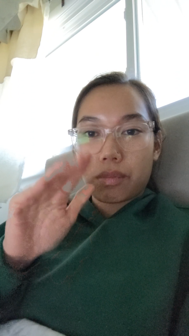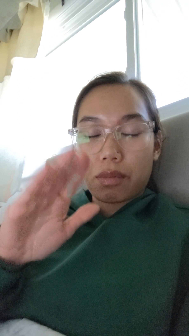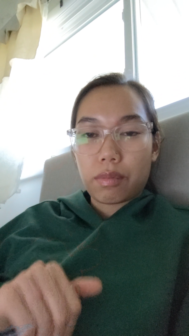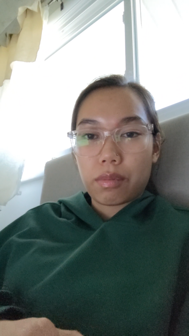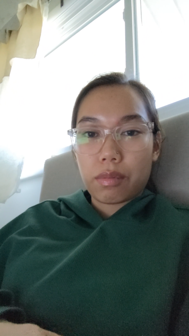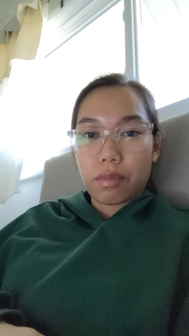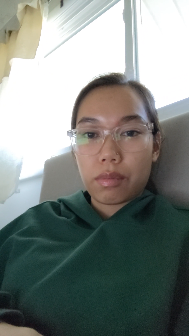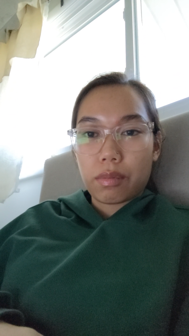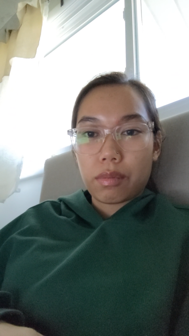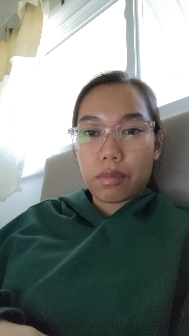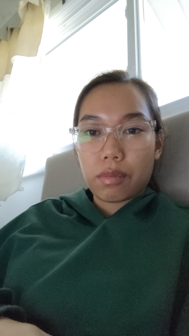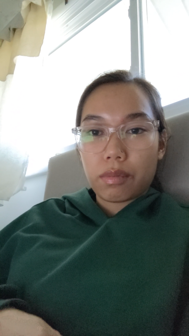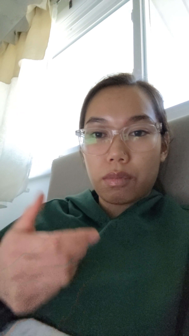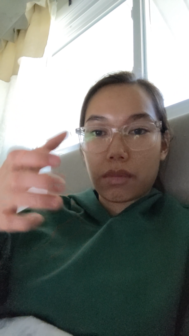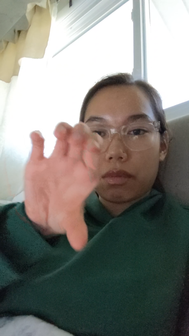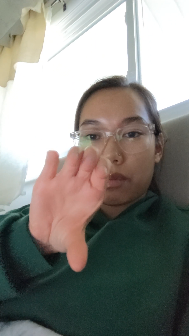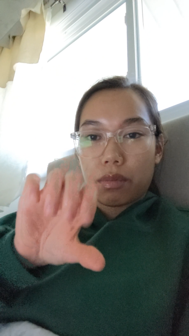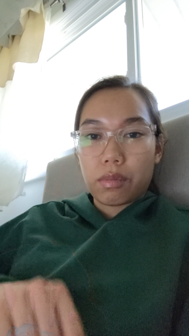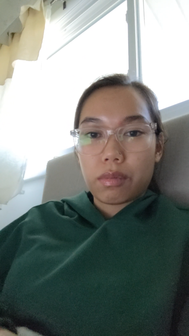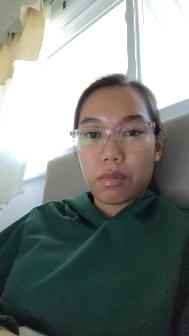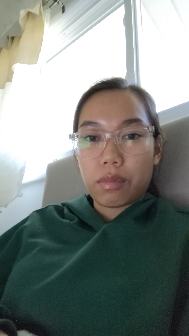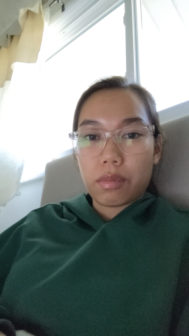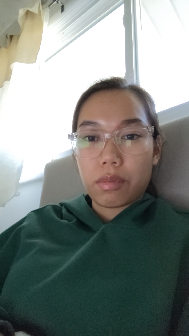pour